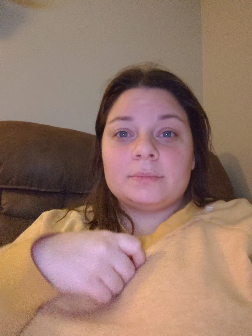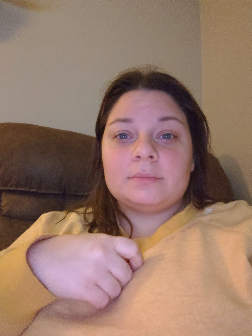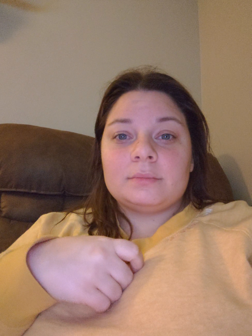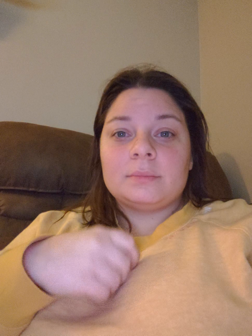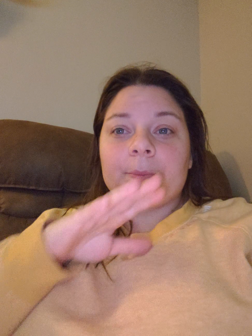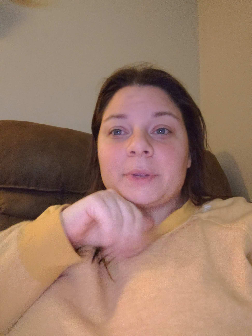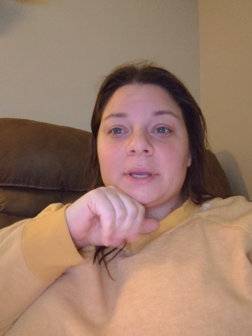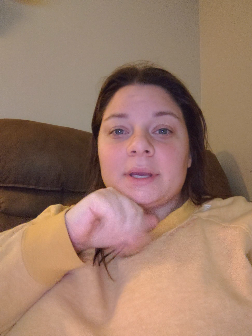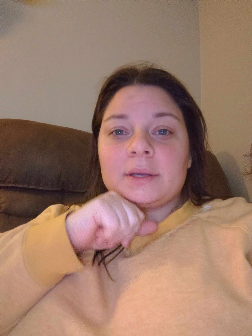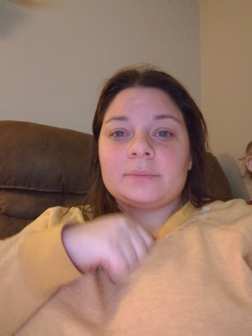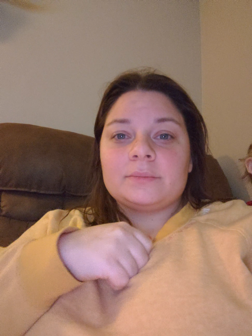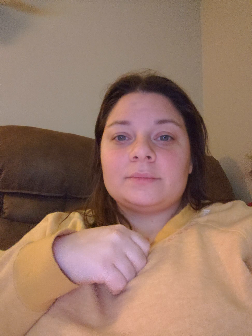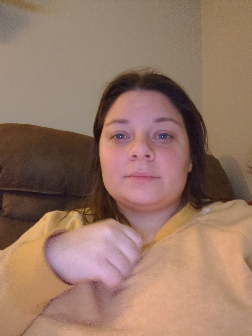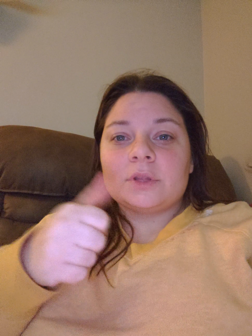pig